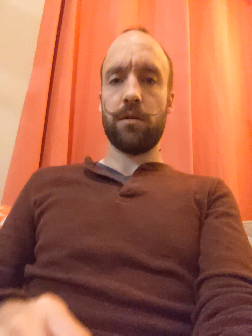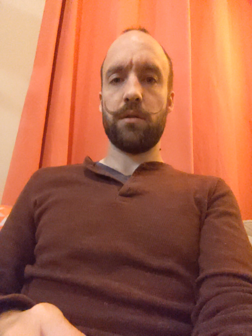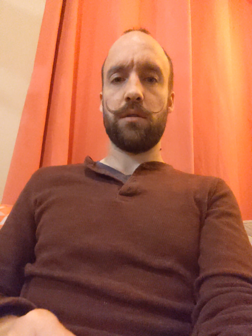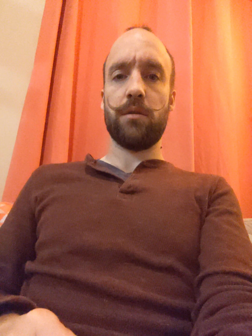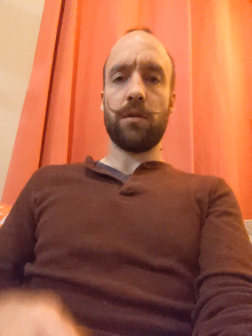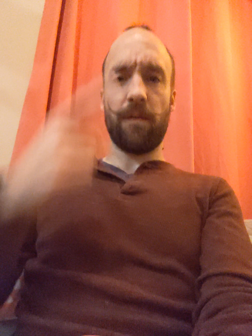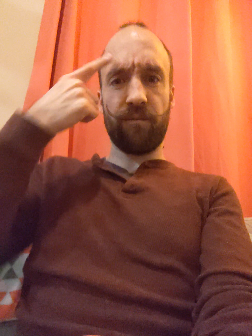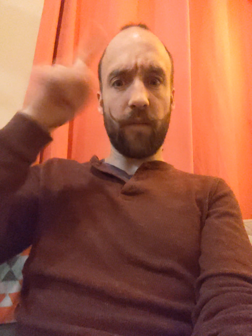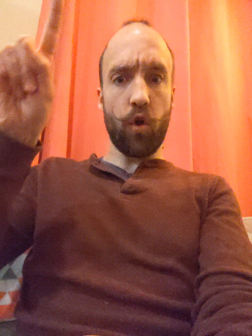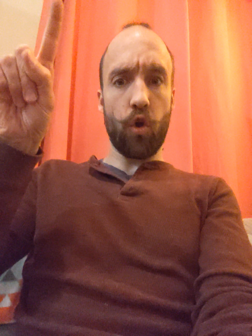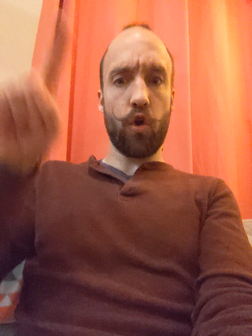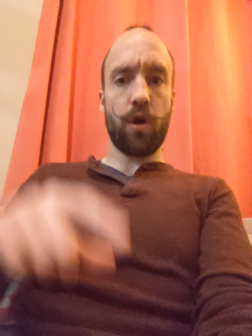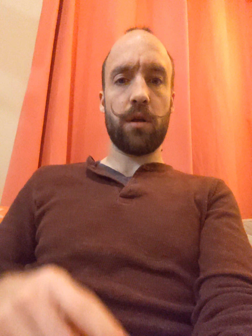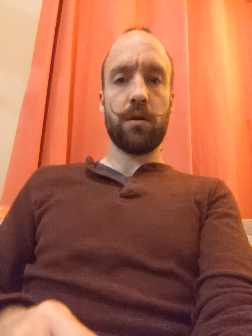for